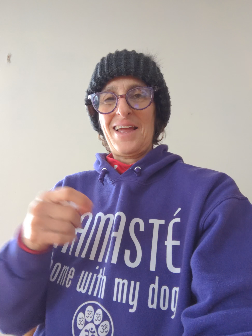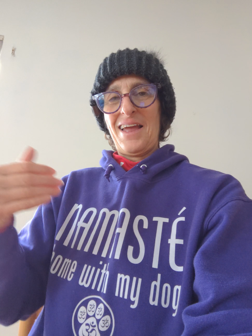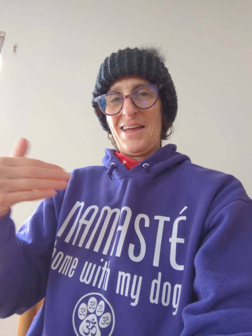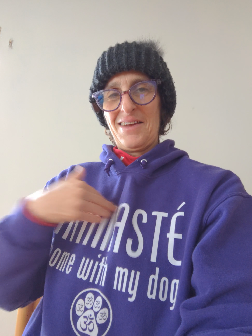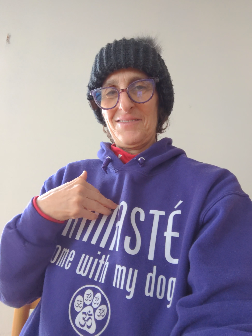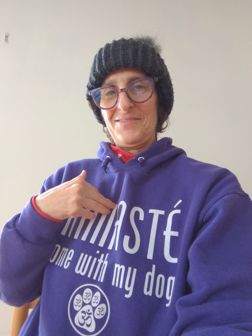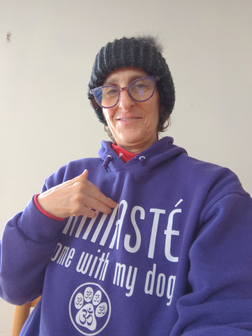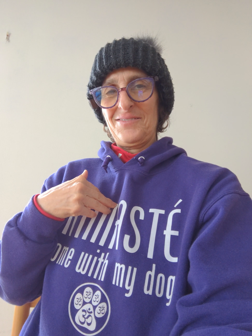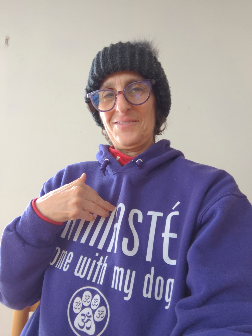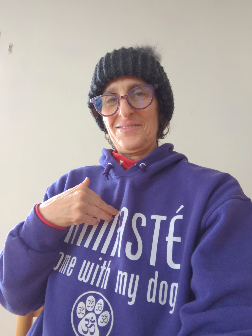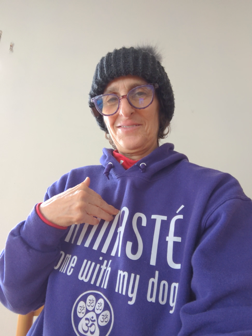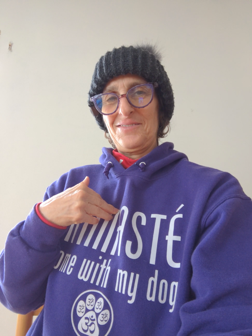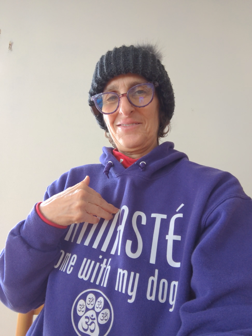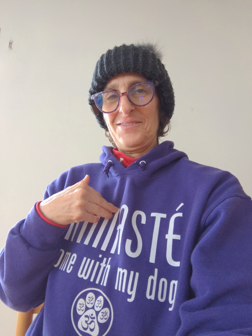have